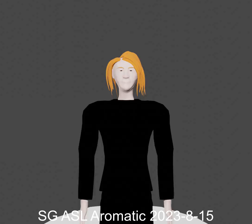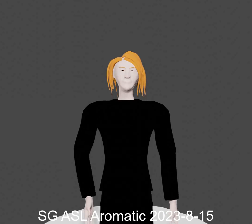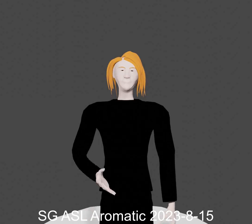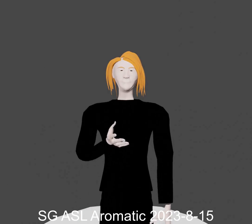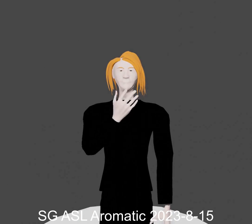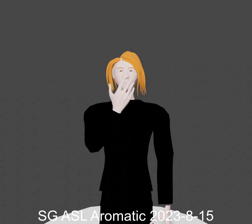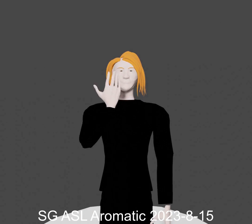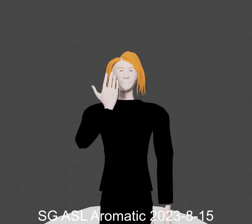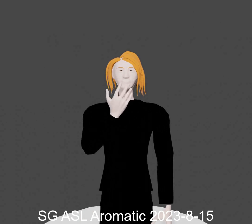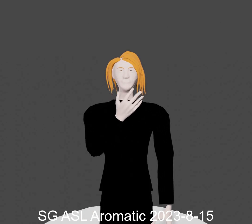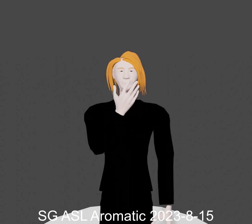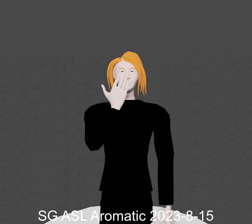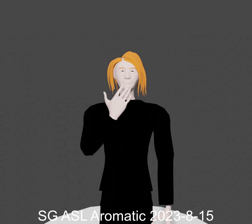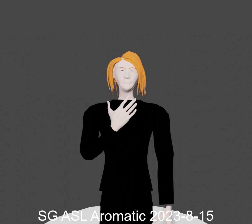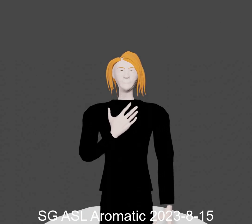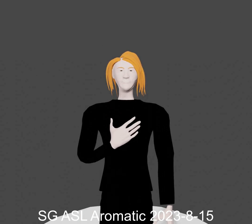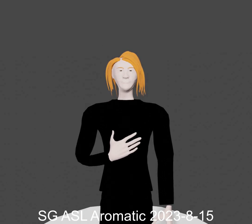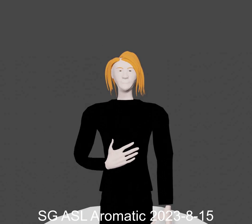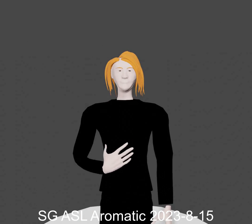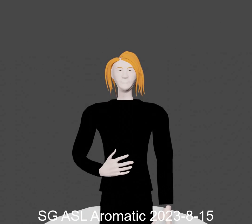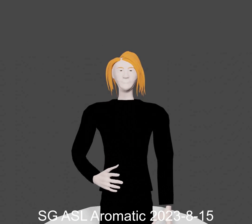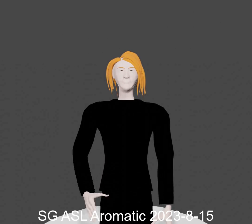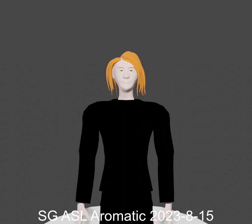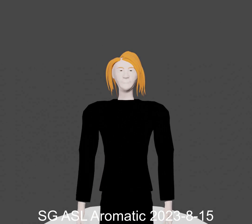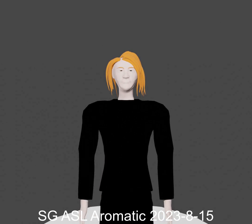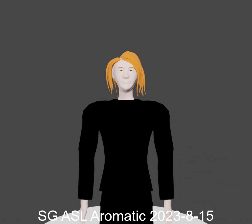Aromatic